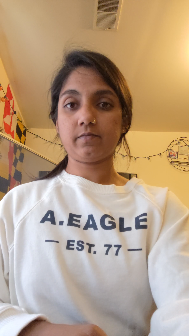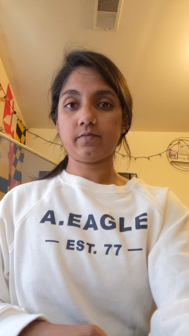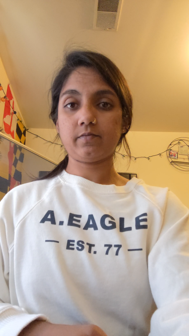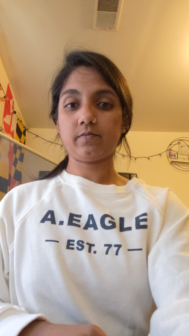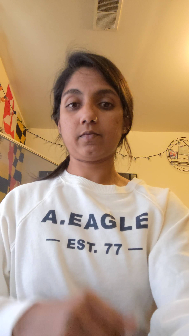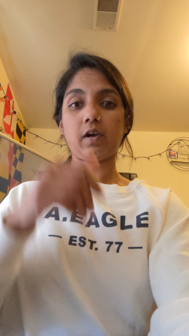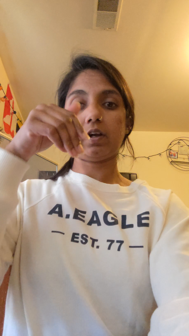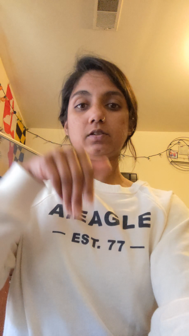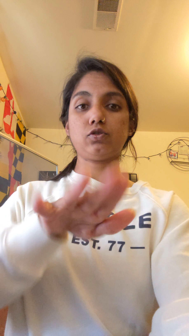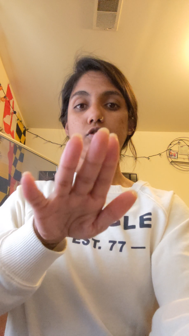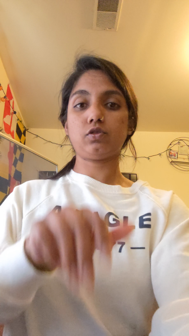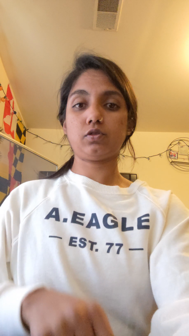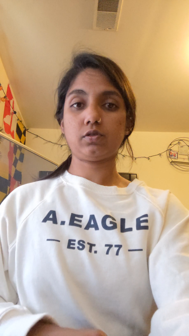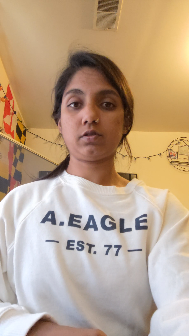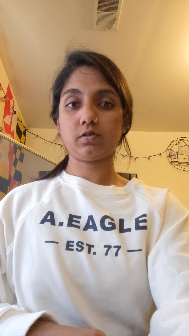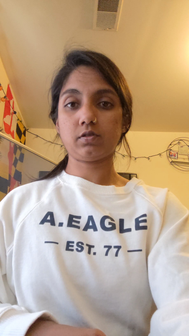enter